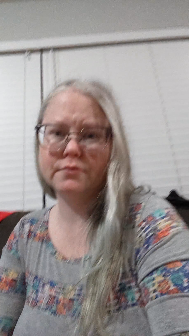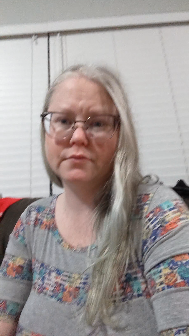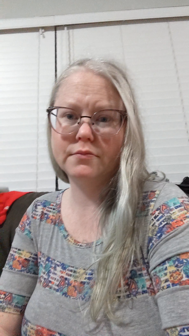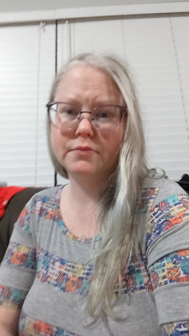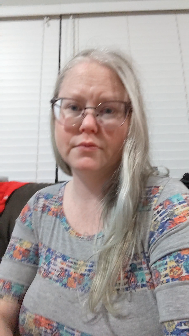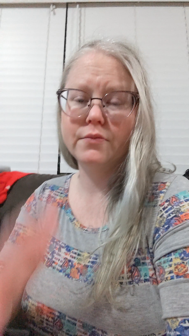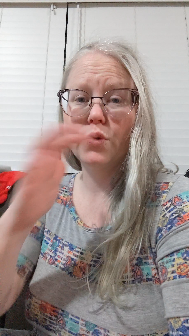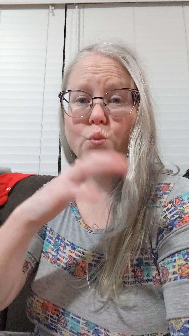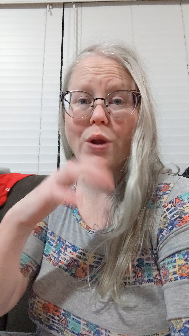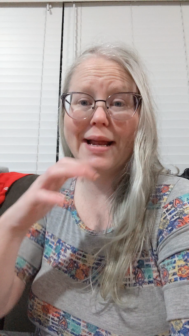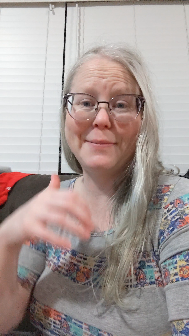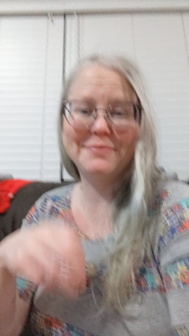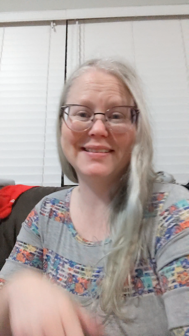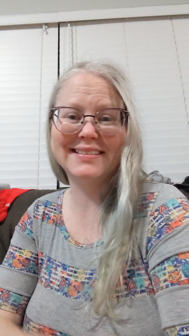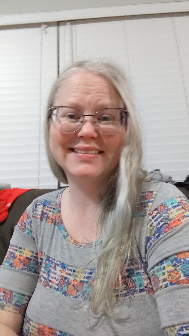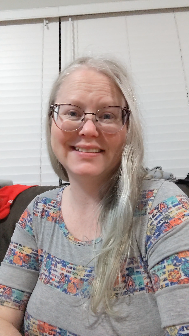grapes